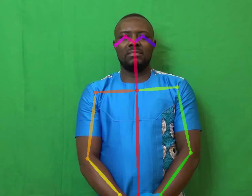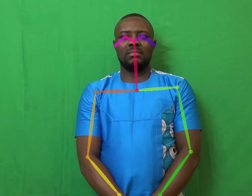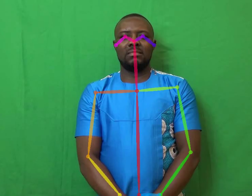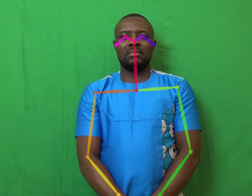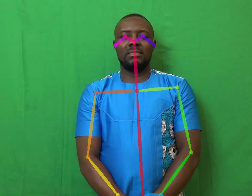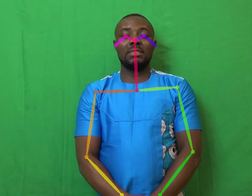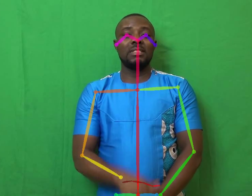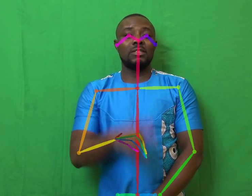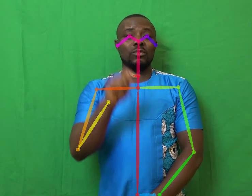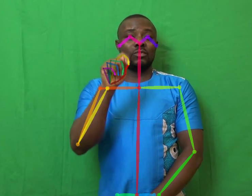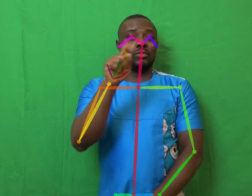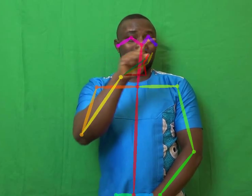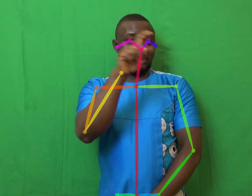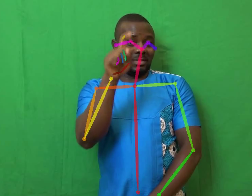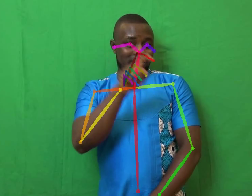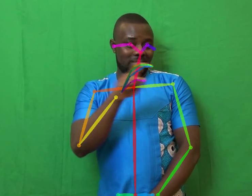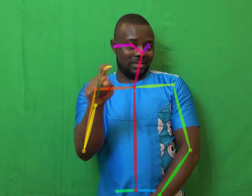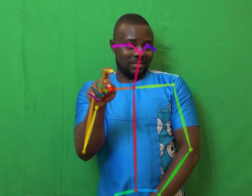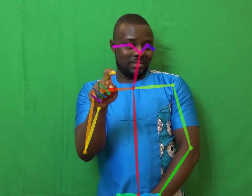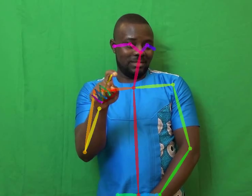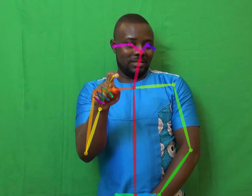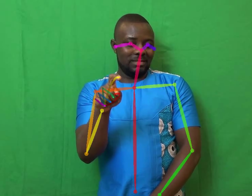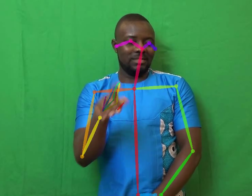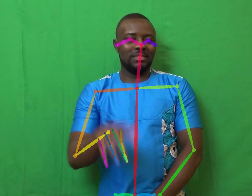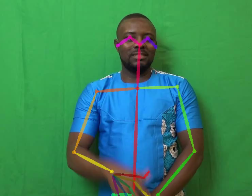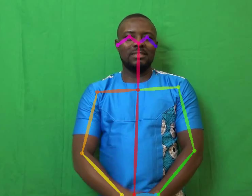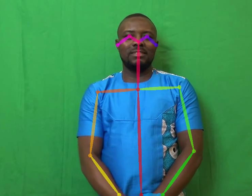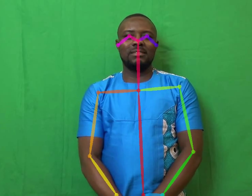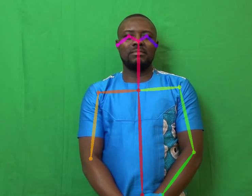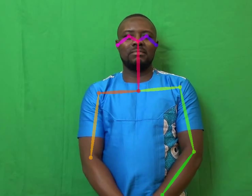tuo-zaafi